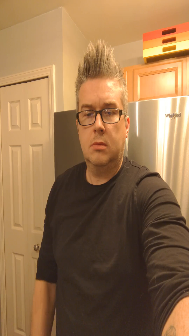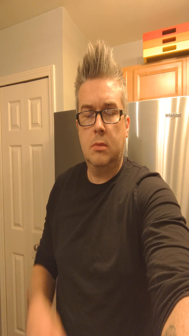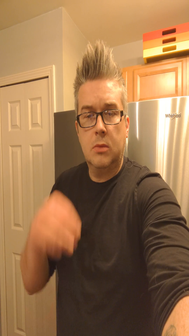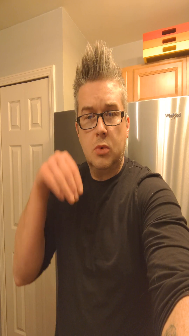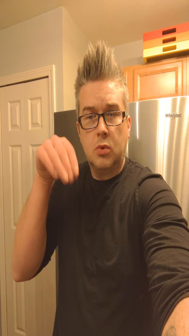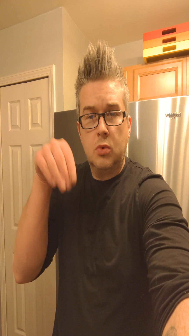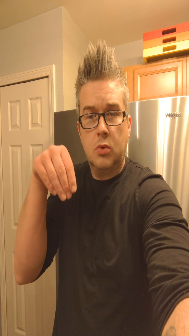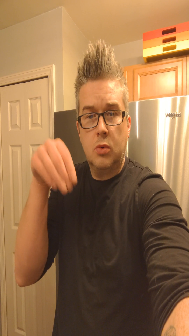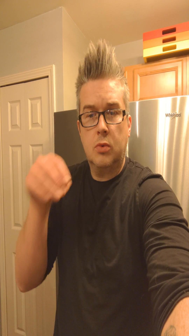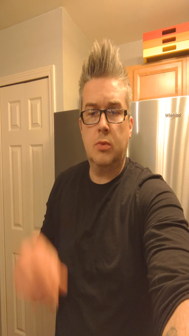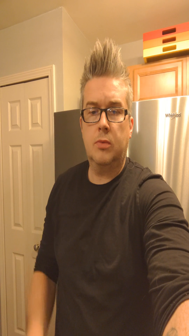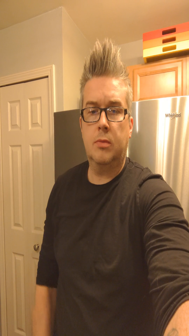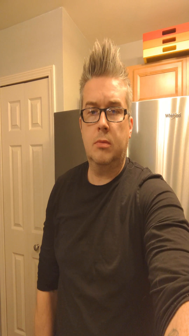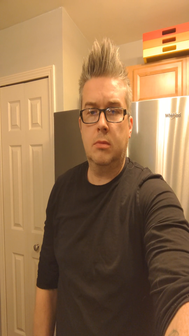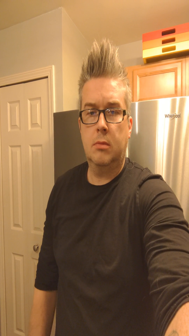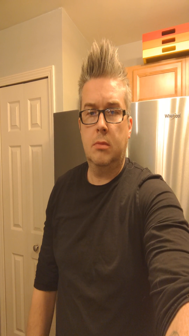store